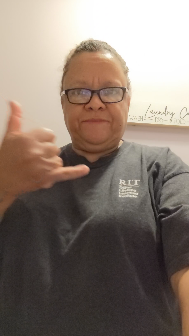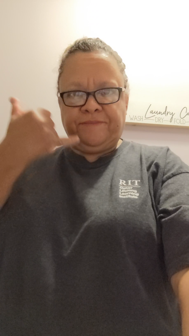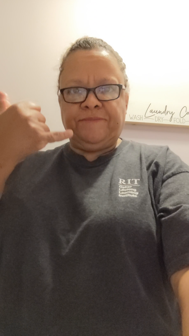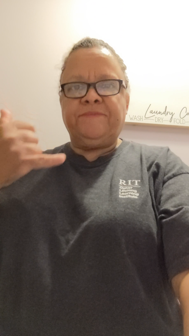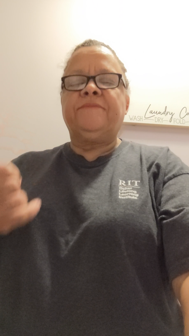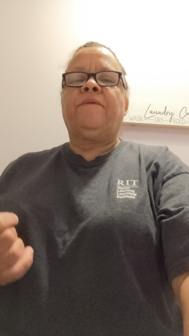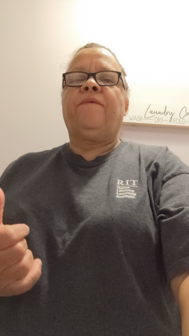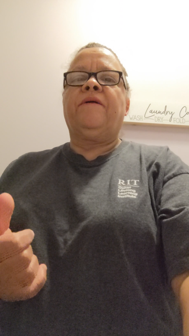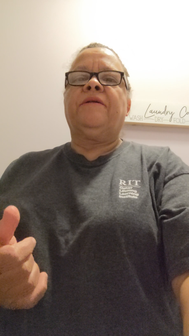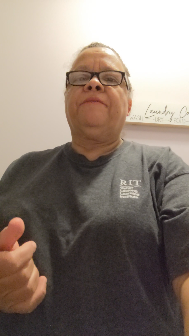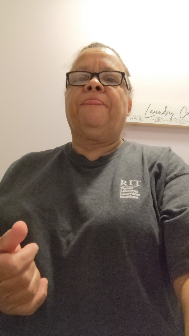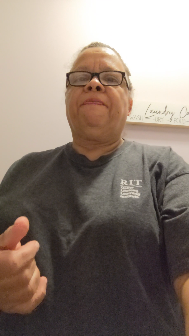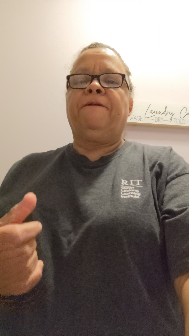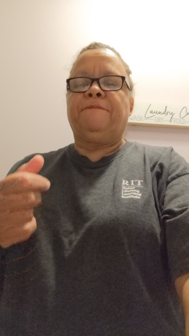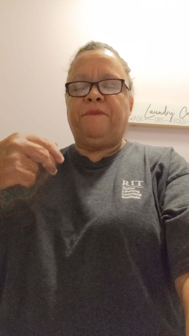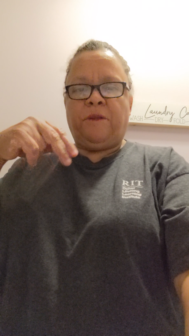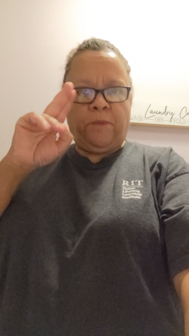lick